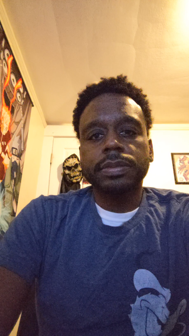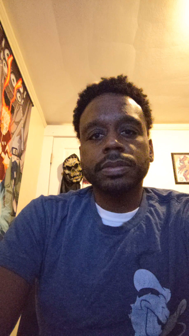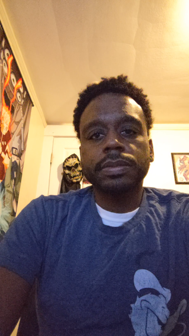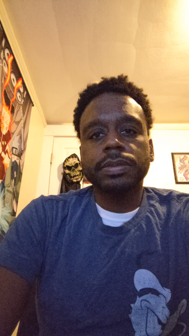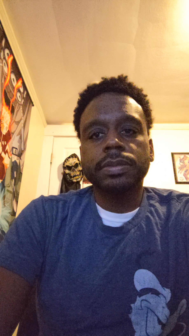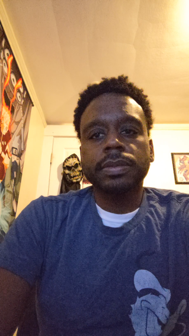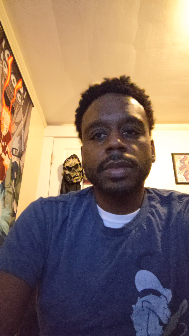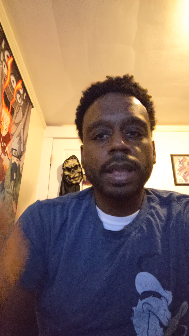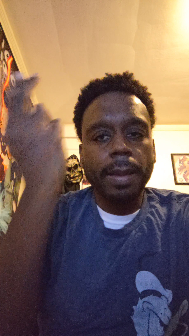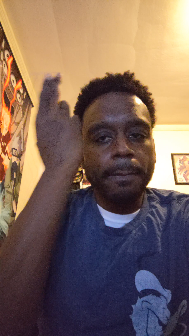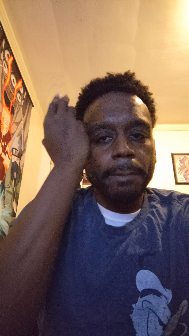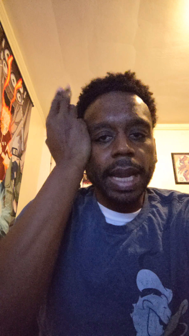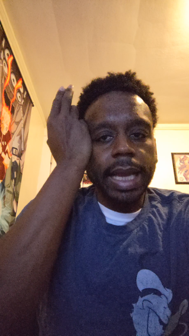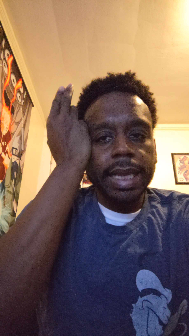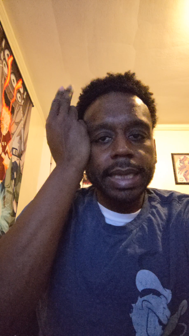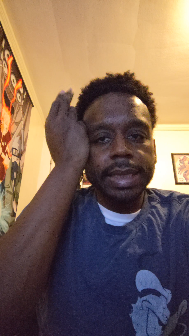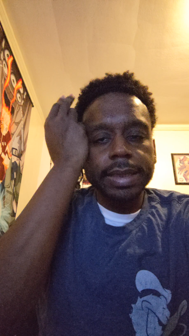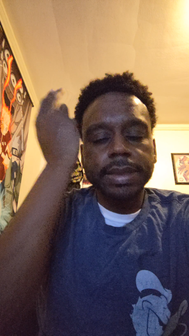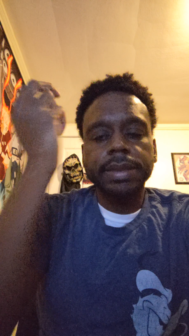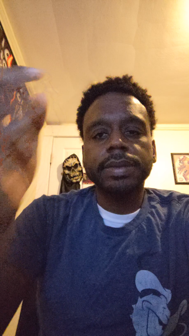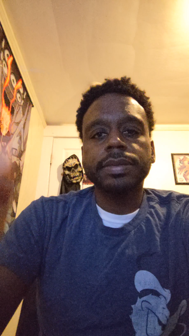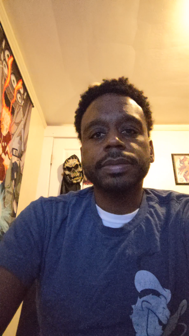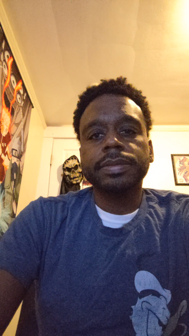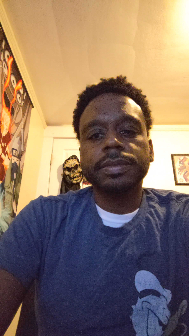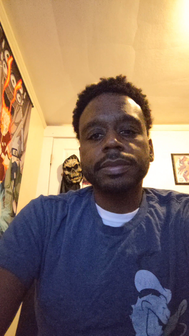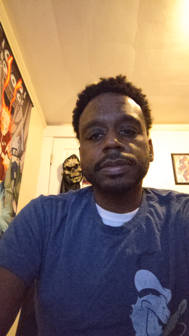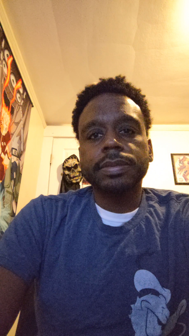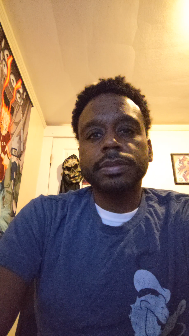bunny